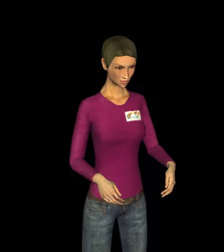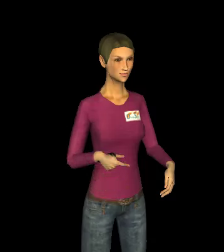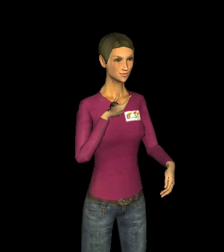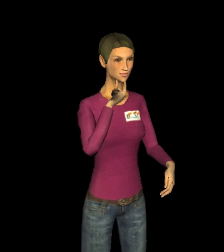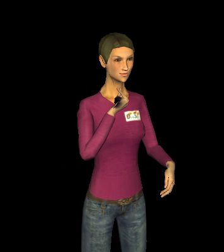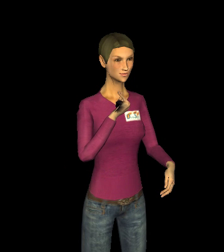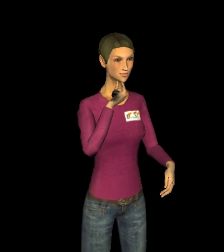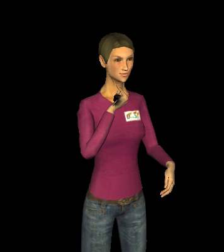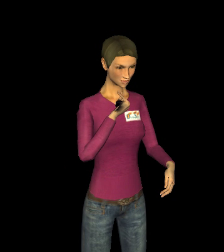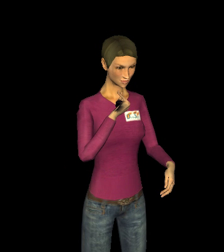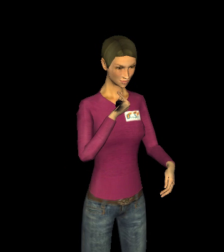سهل